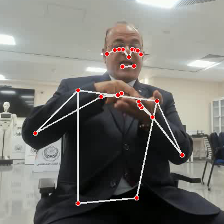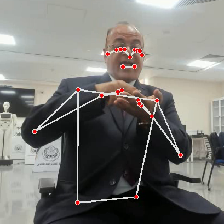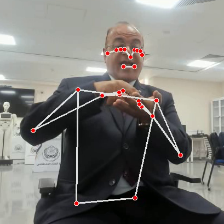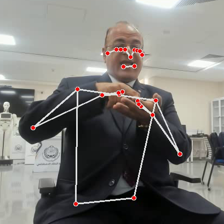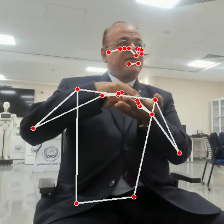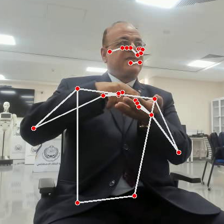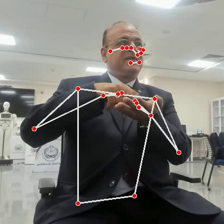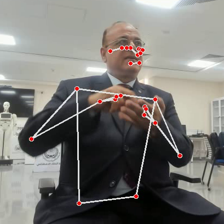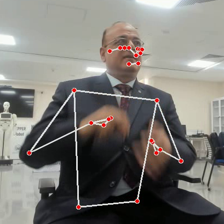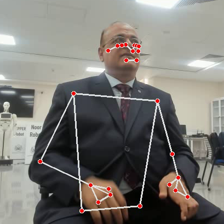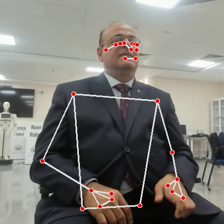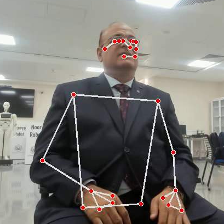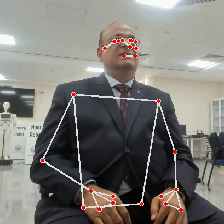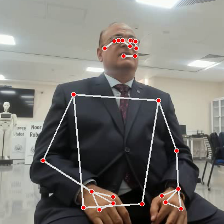khaif